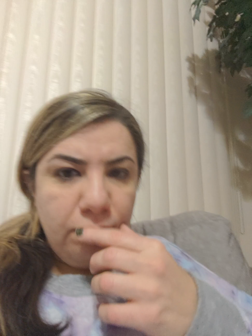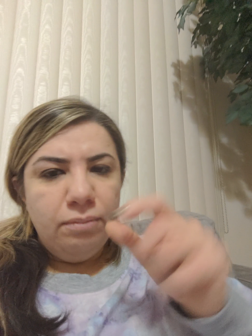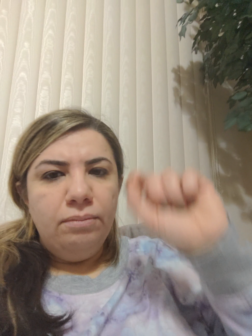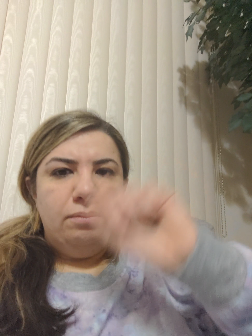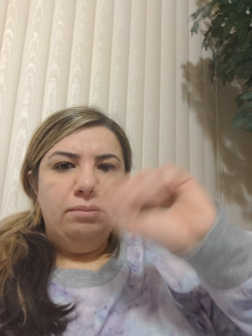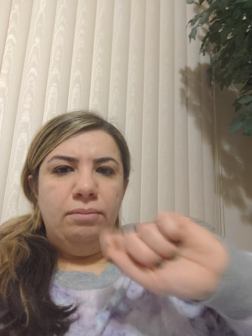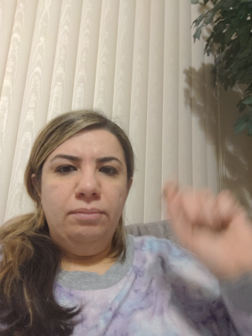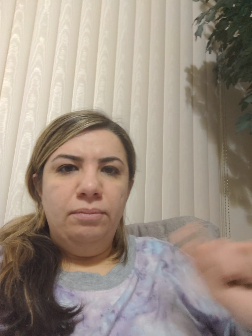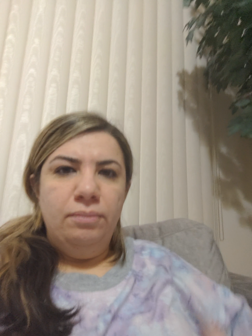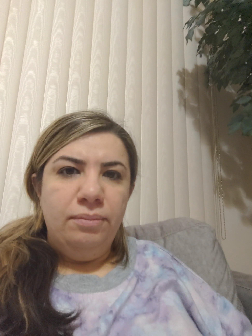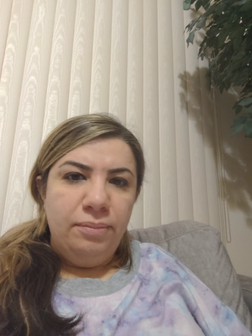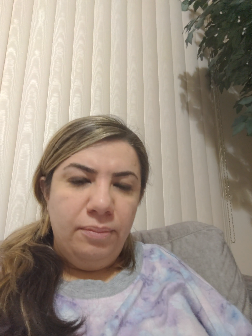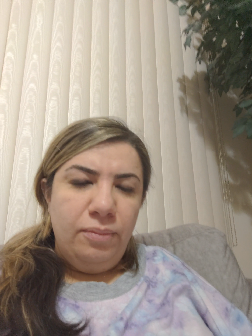pen